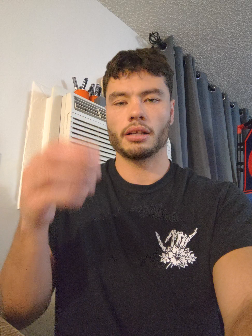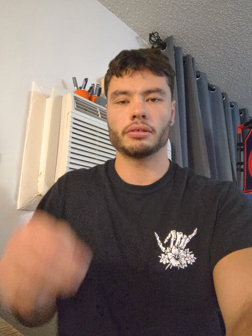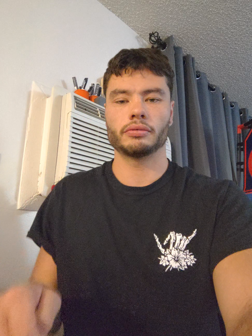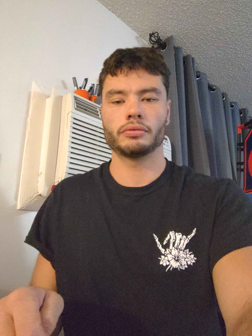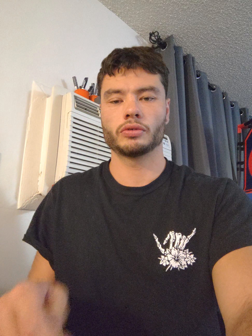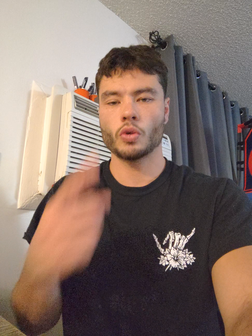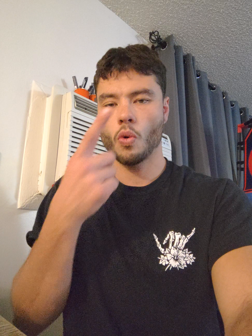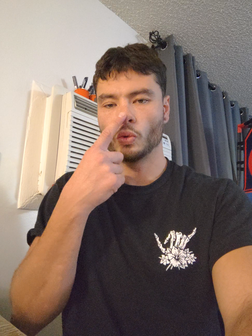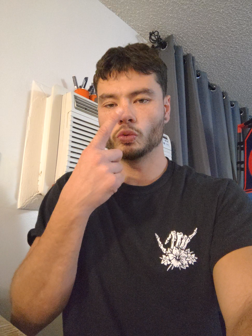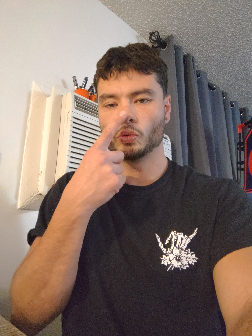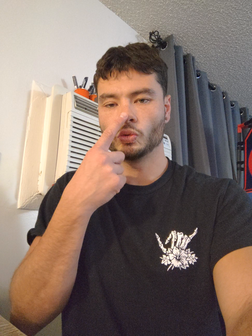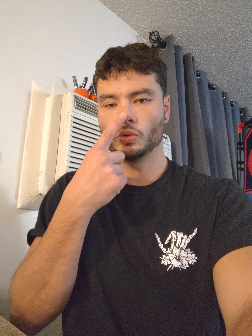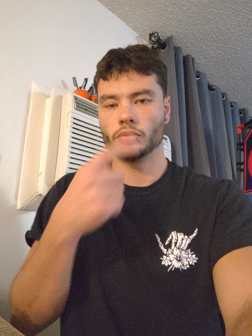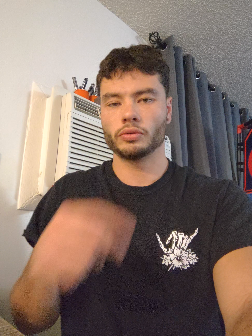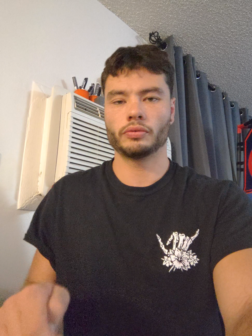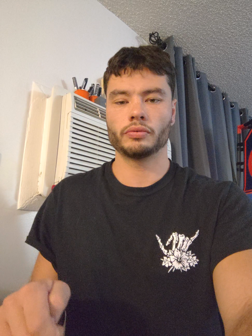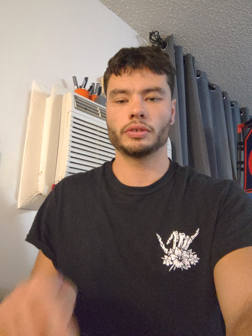nose